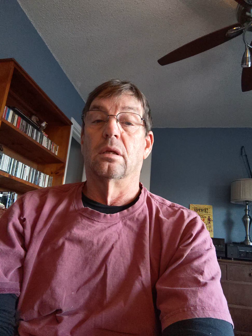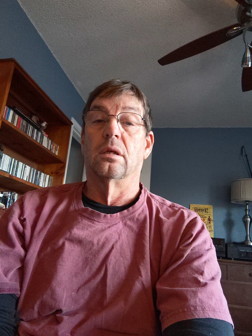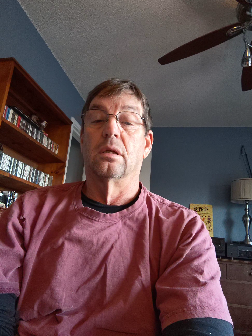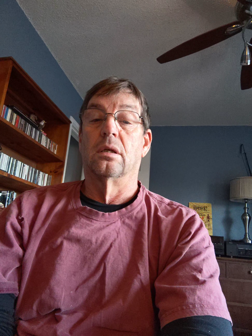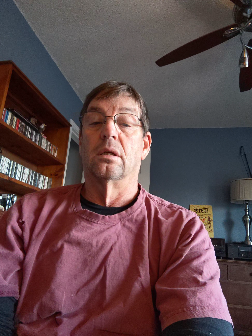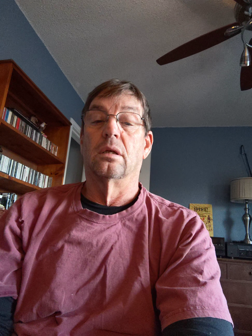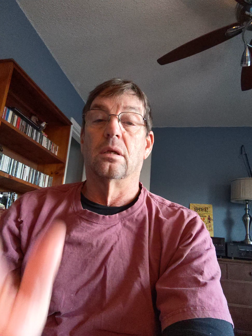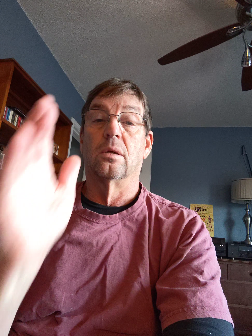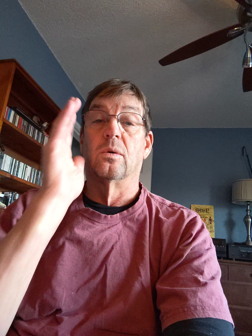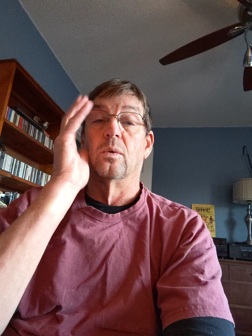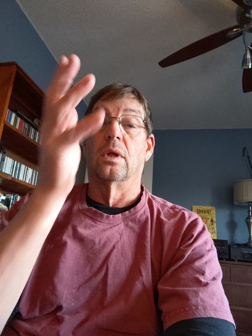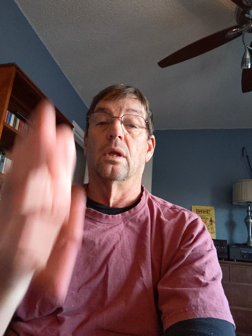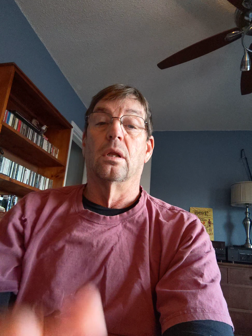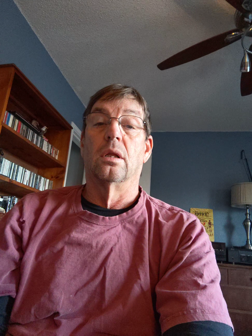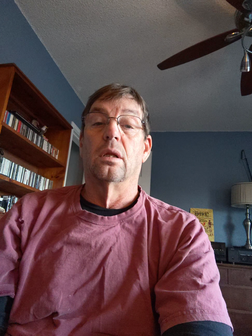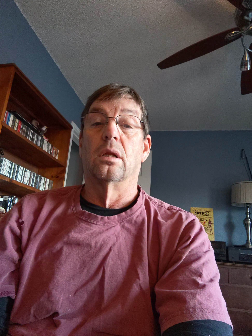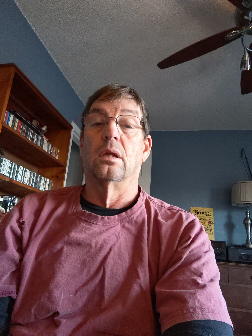will